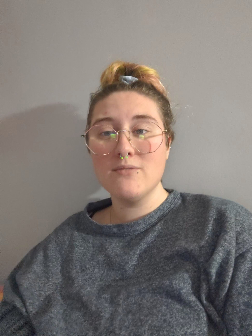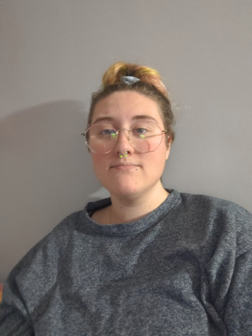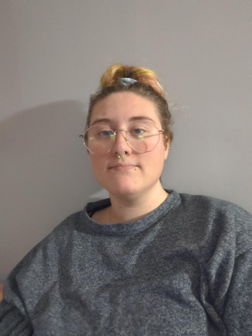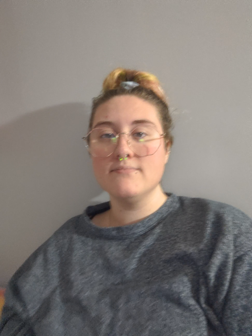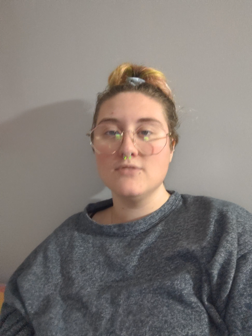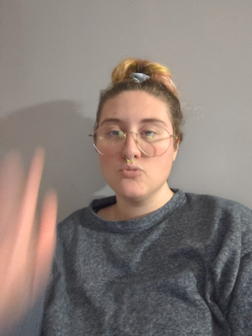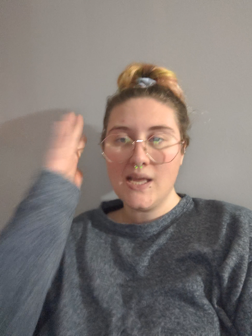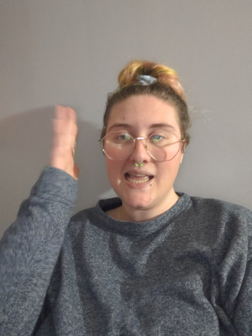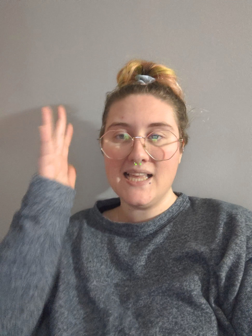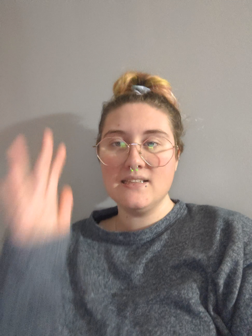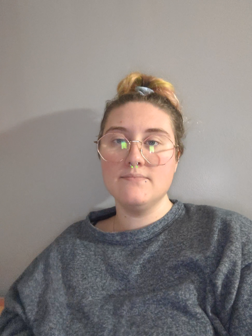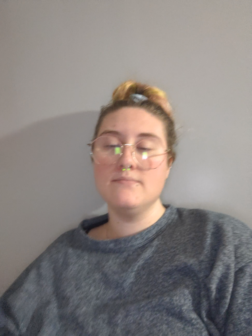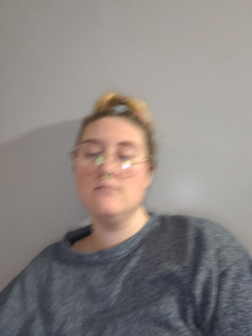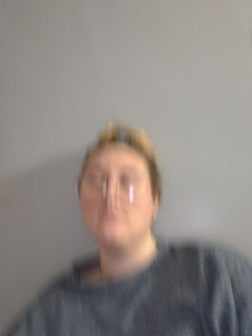tree